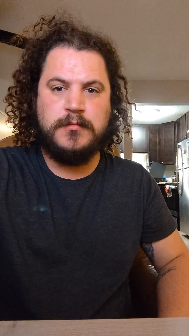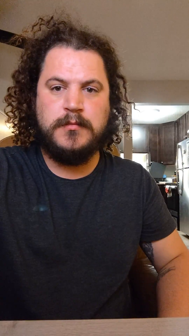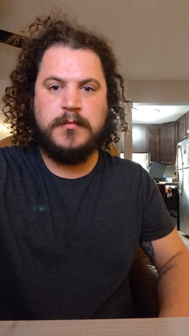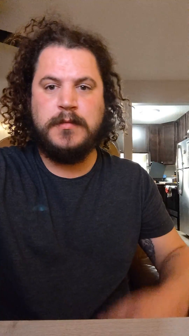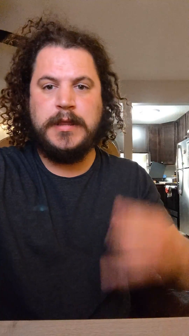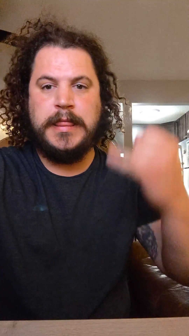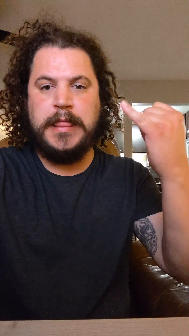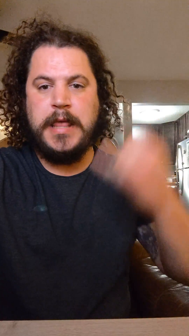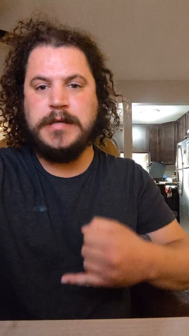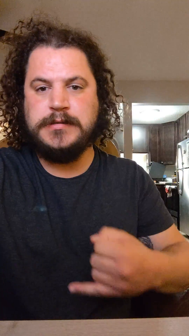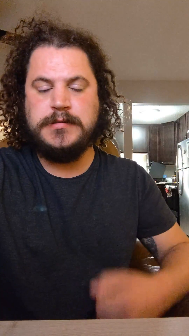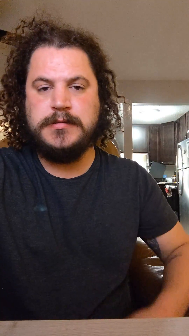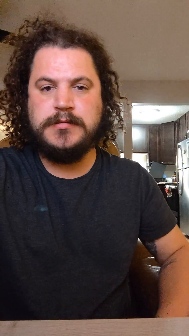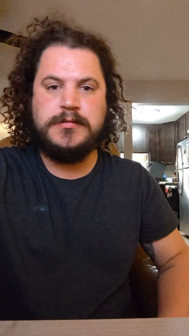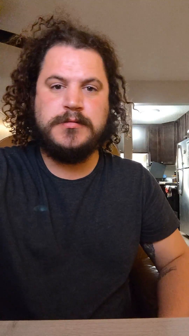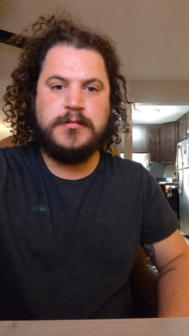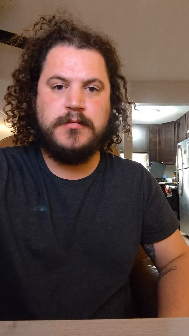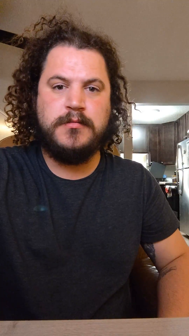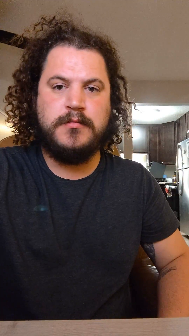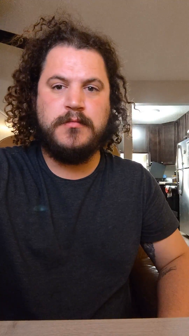last